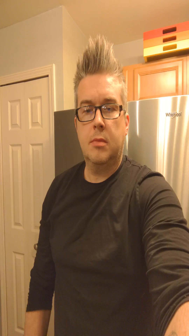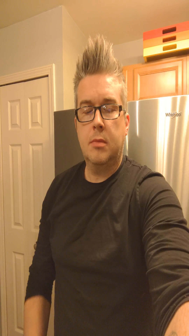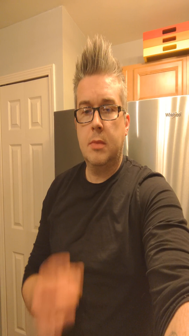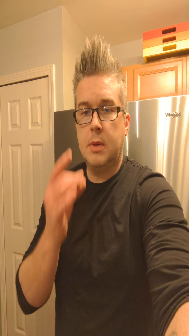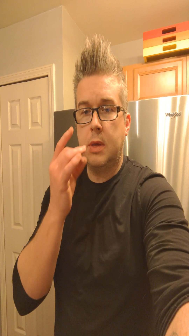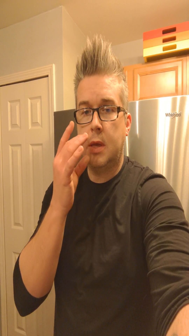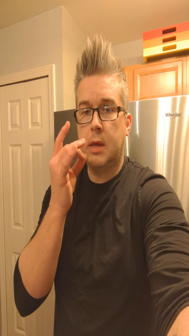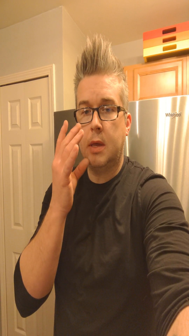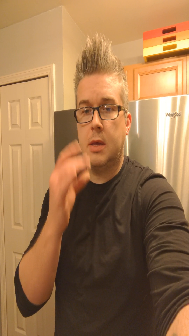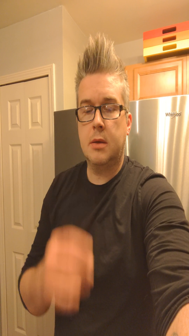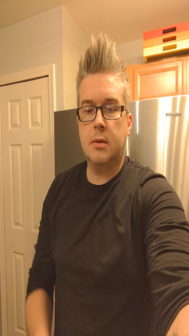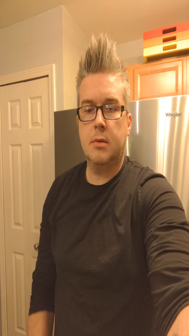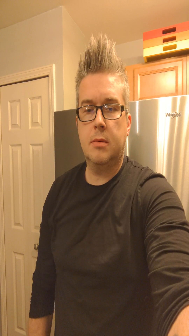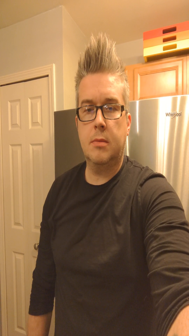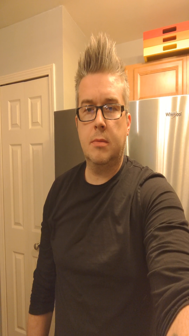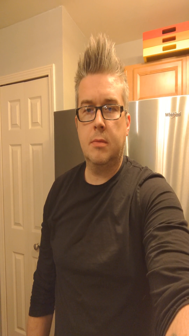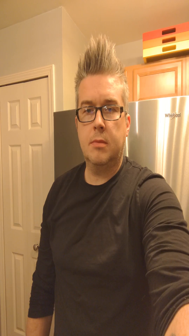snack